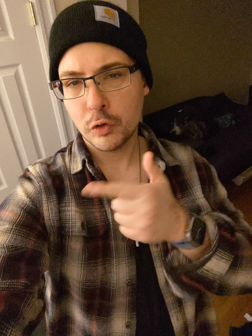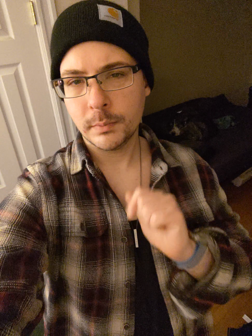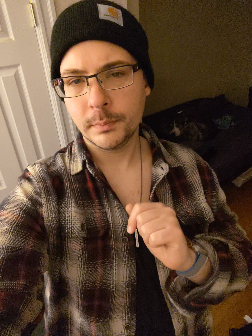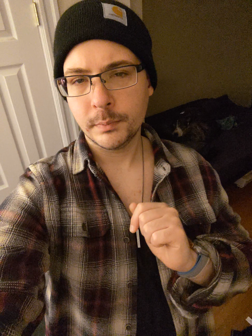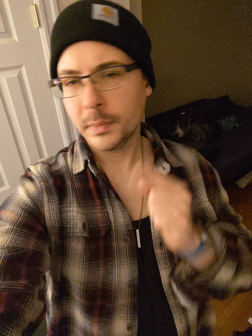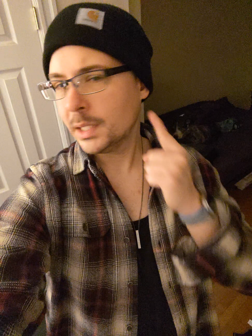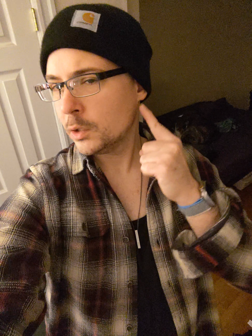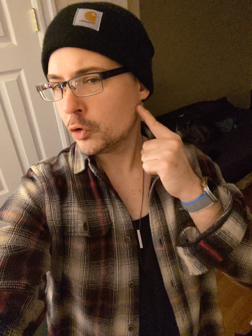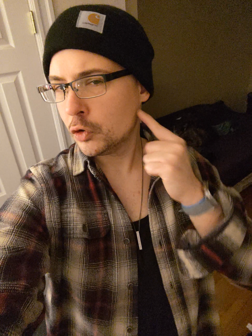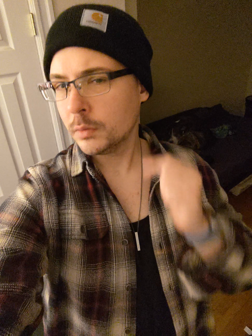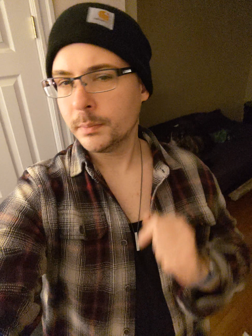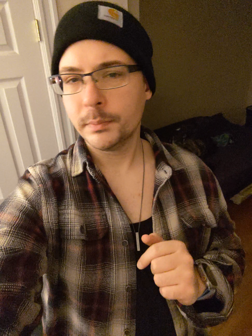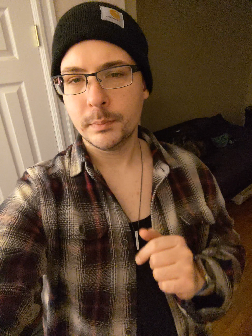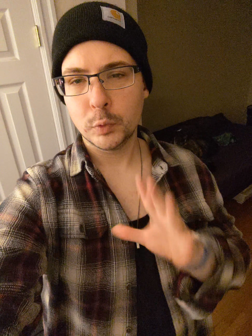ear